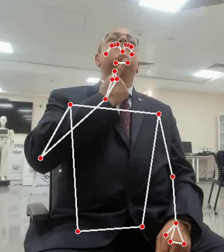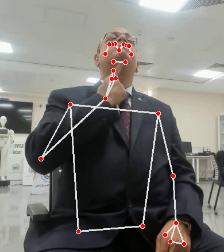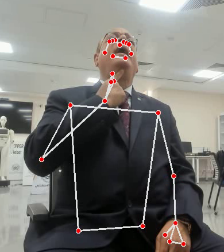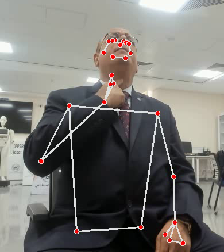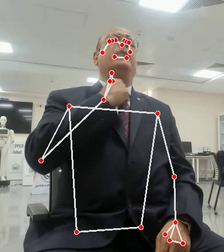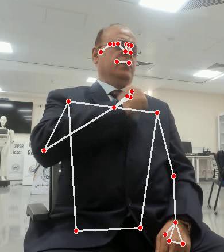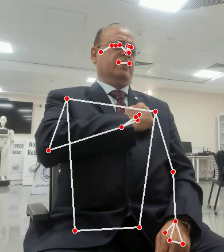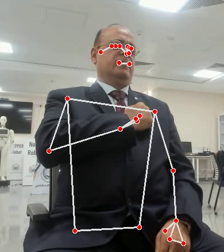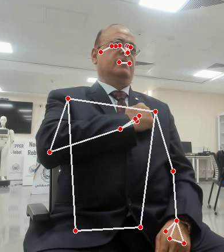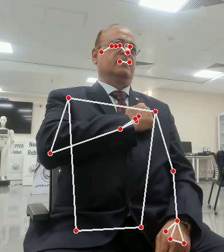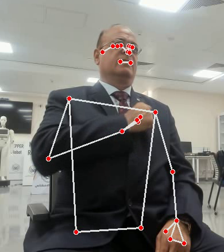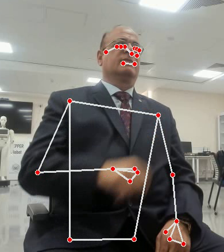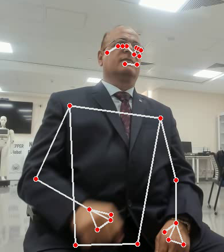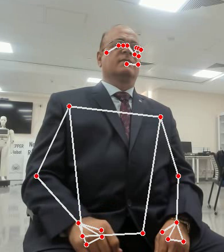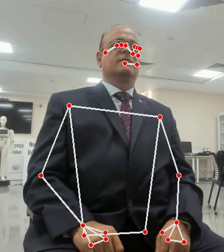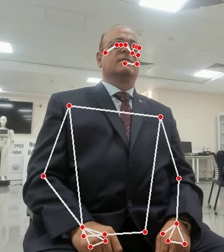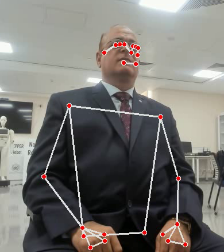bhab